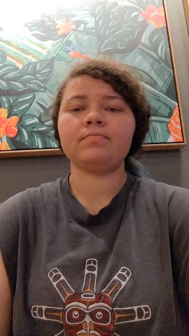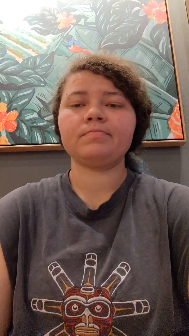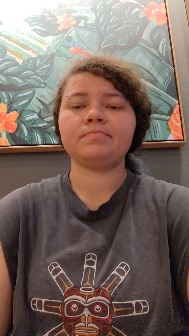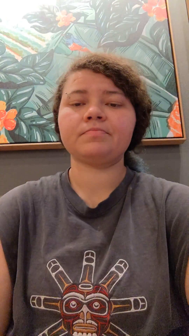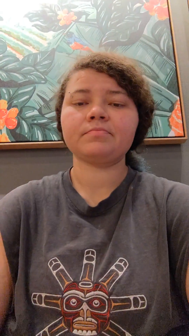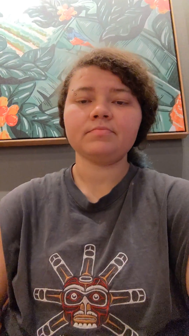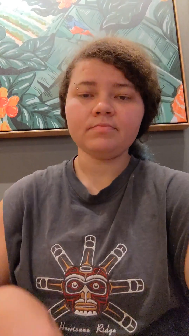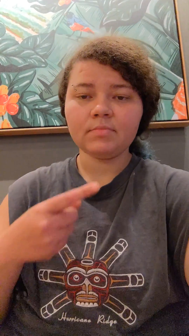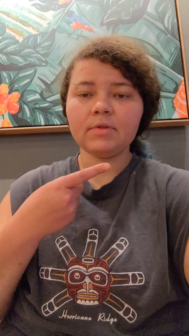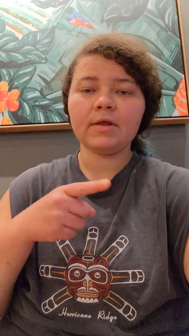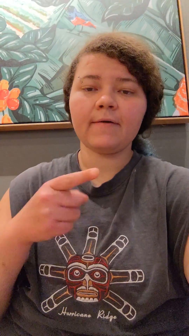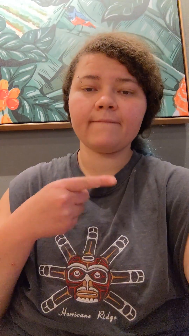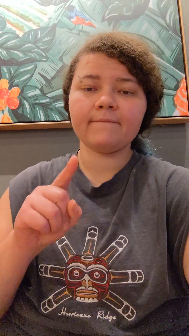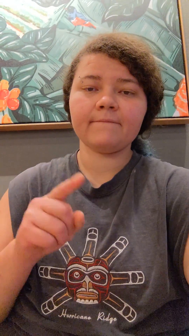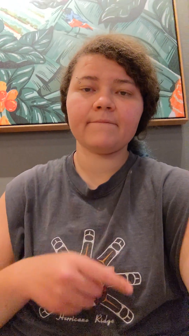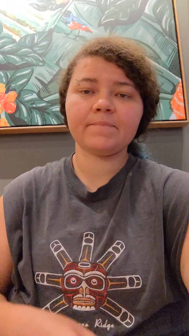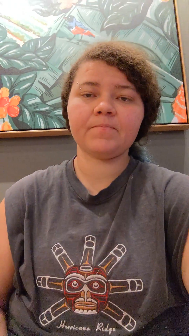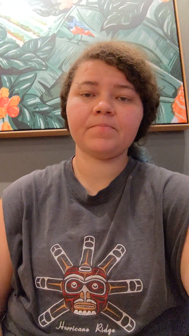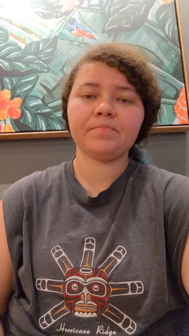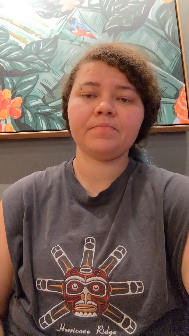knife